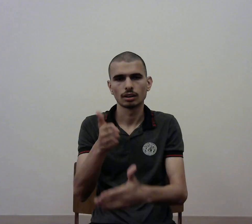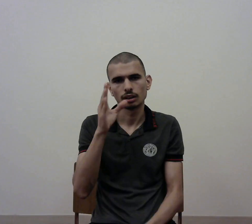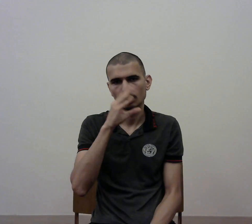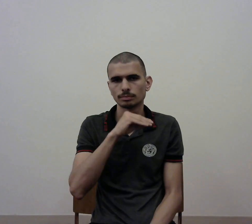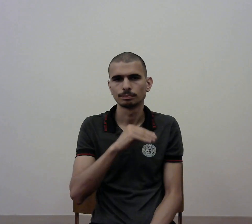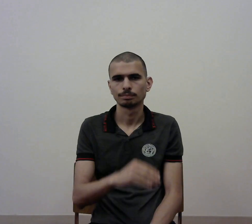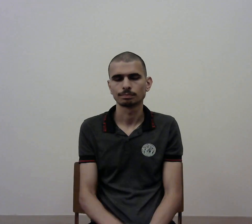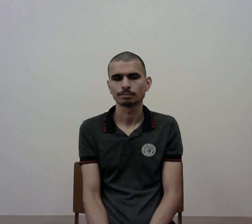edə bilmək